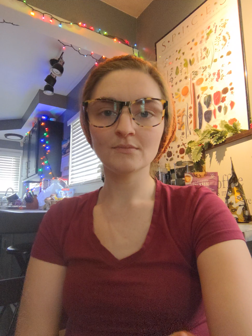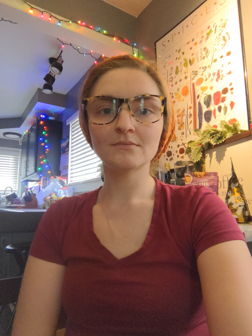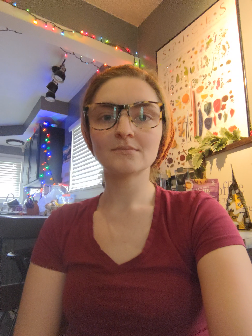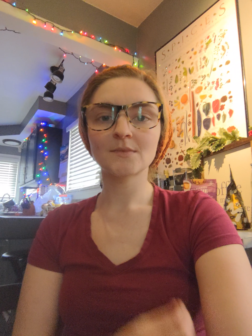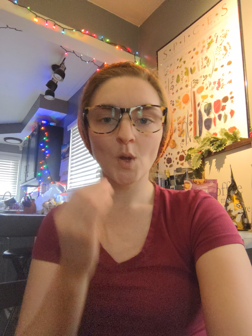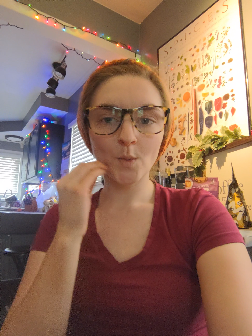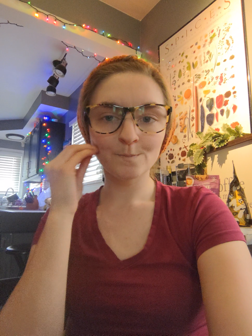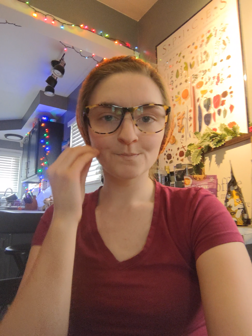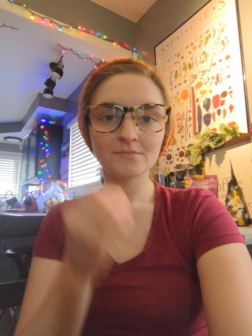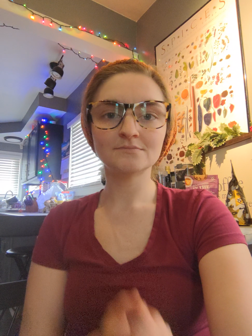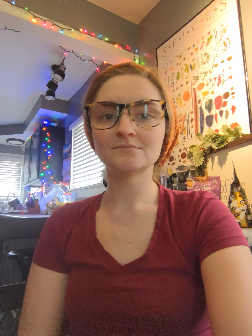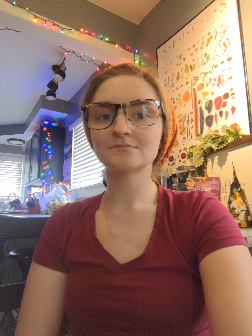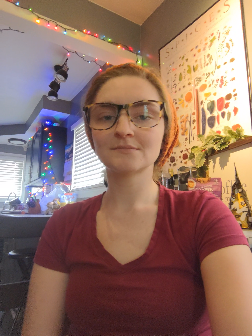home